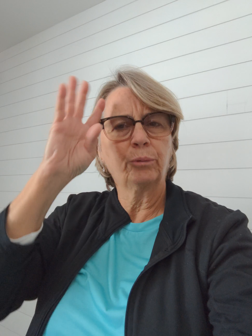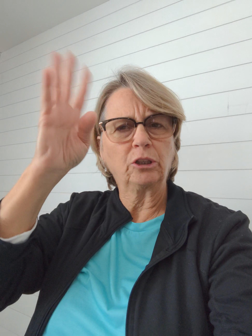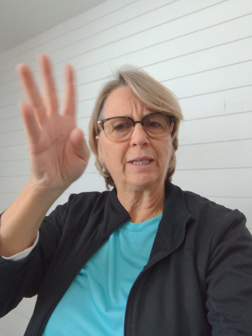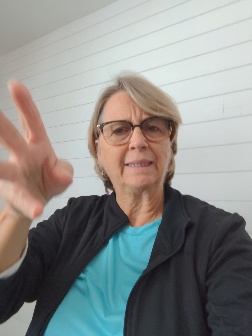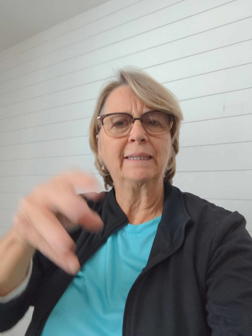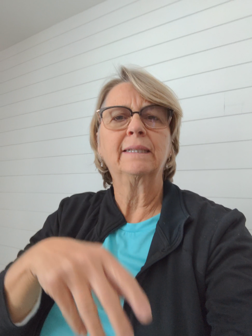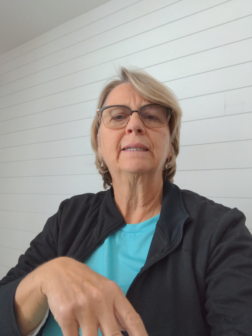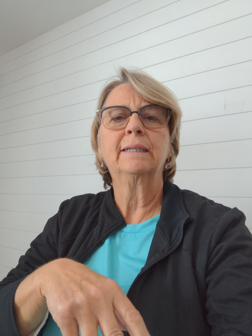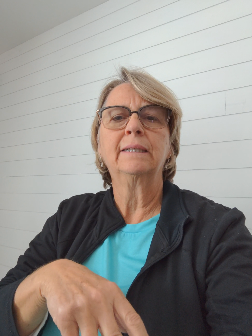pretend